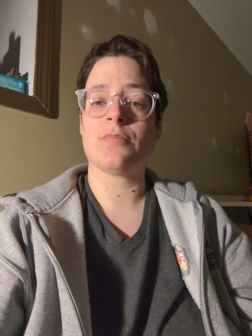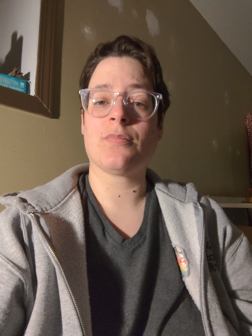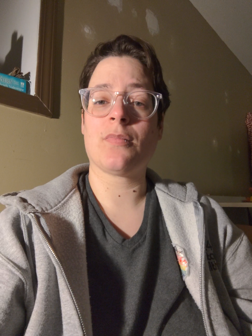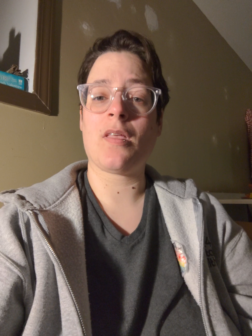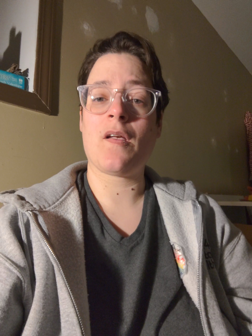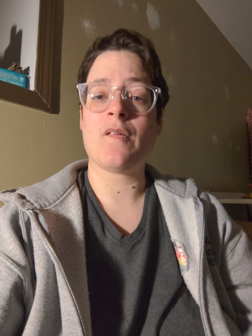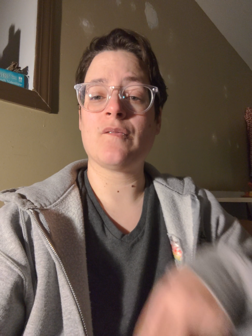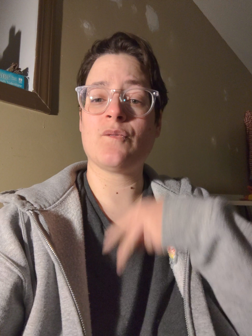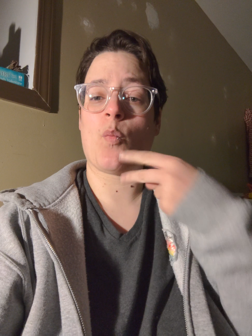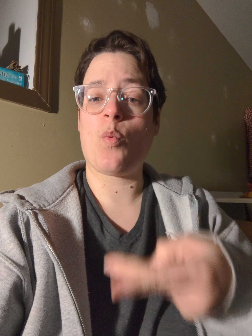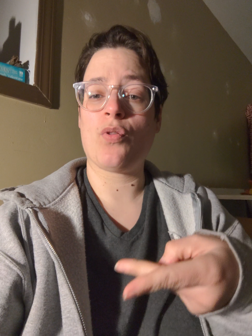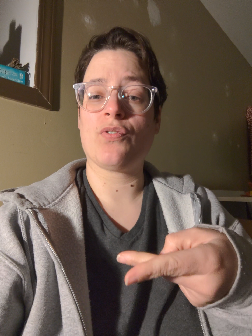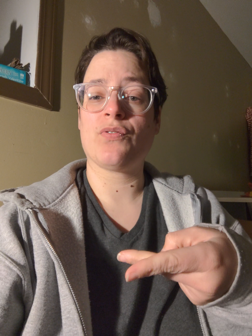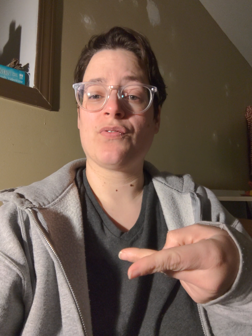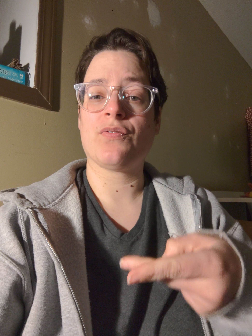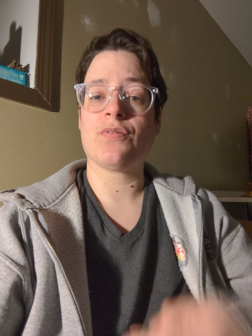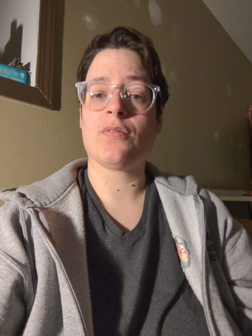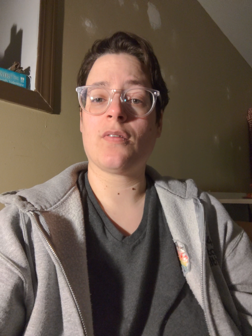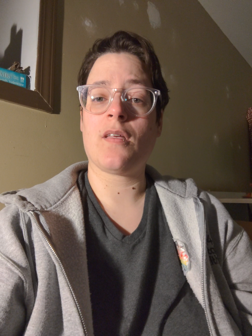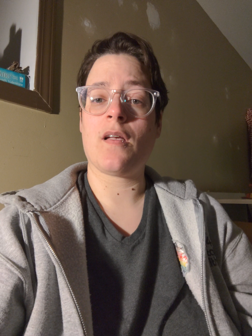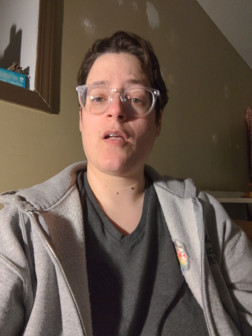fall